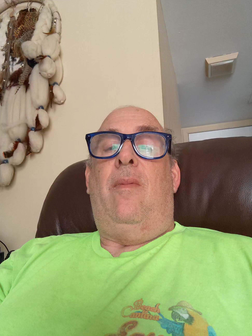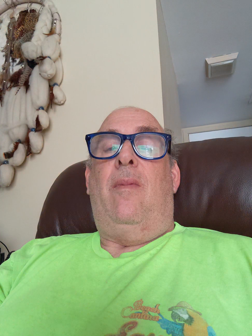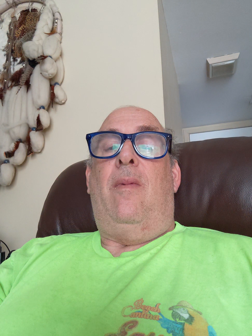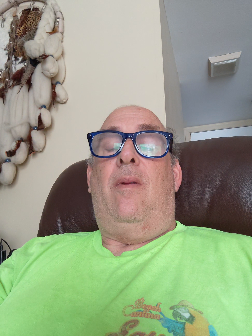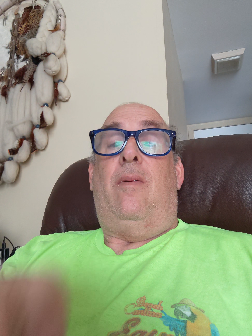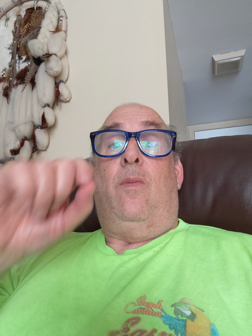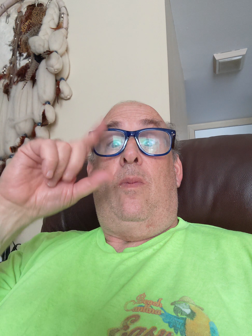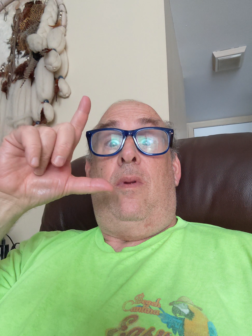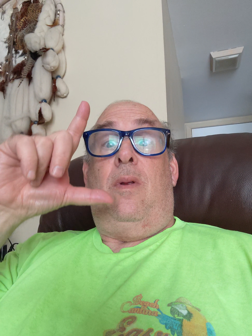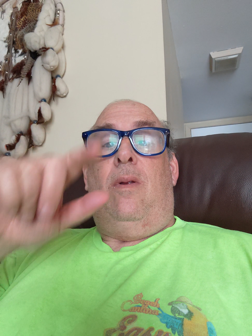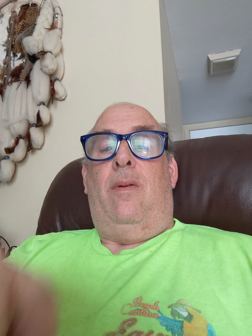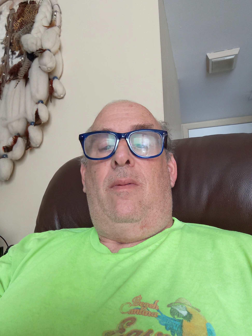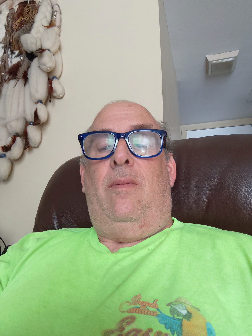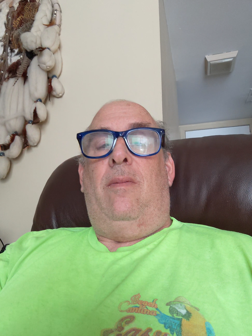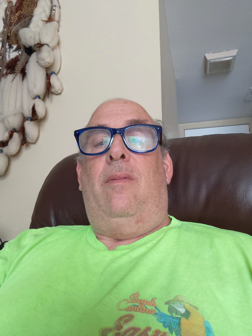wake